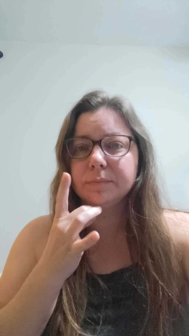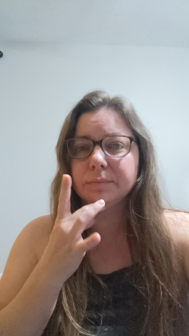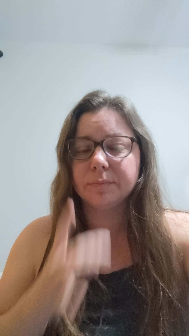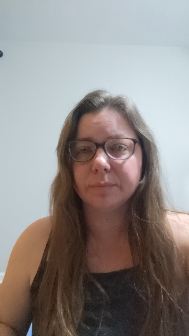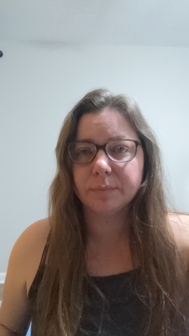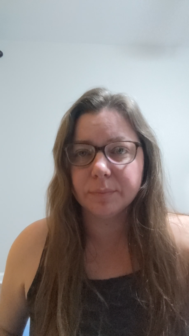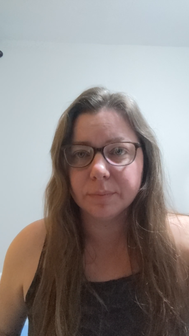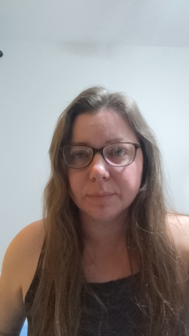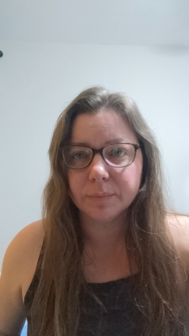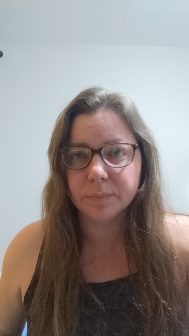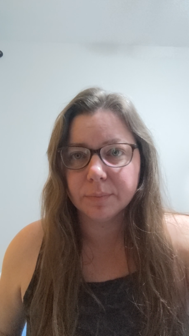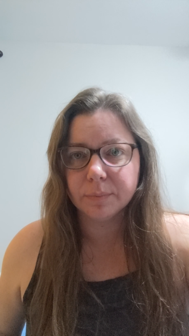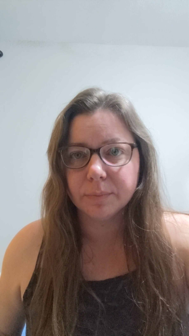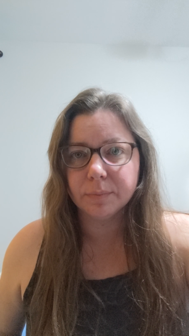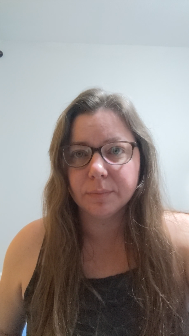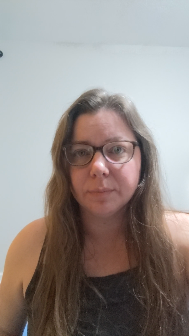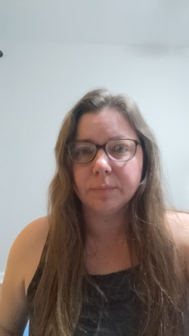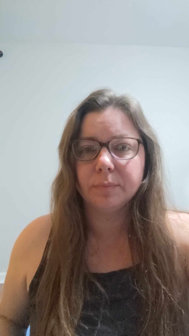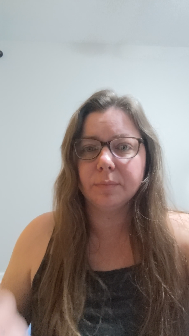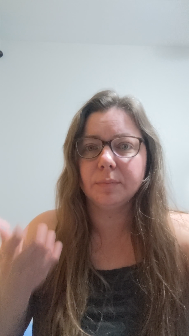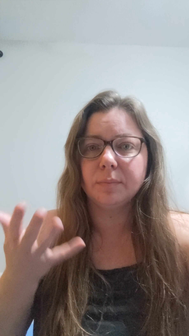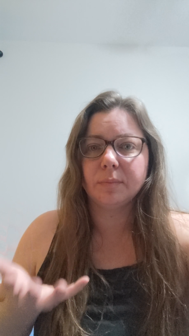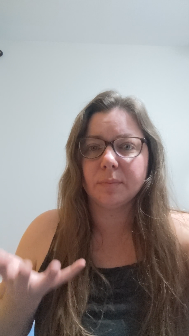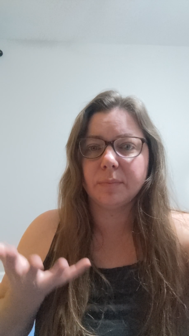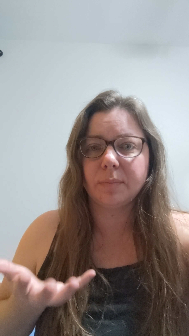heavy